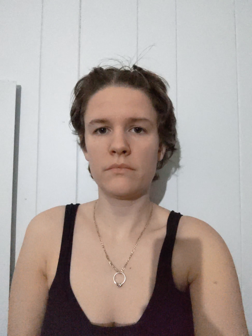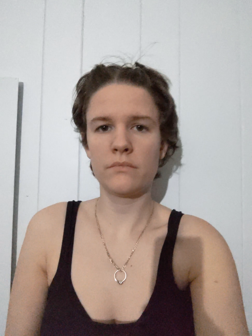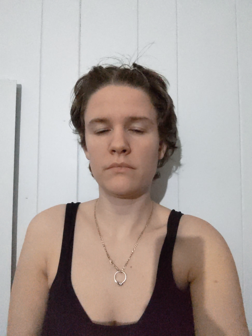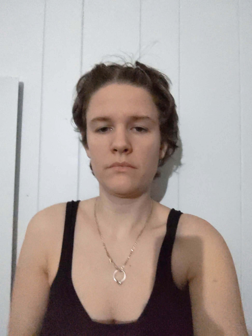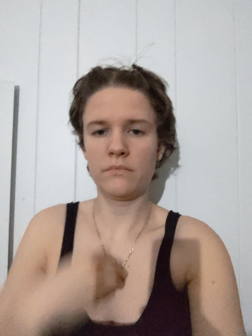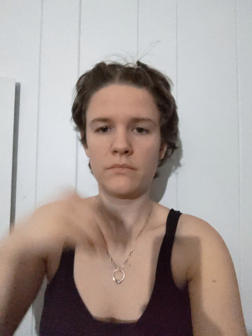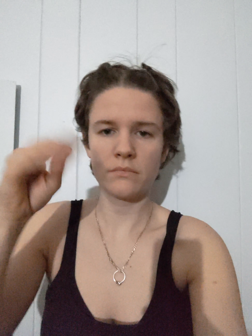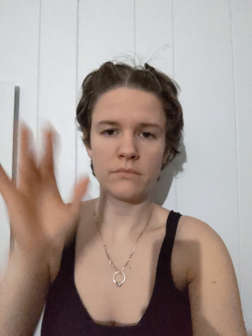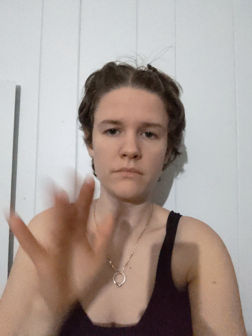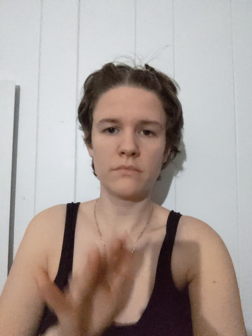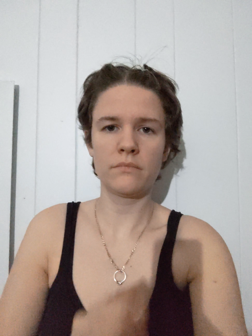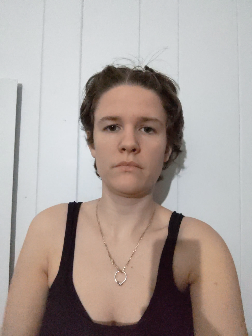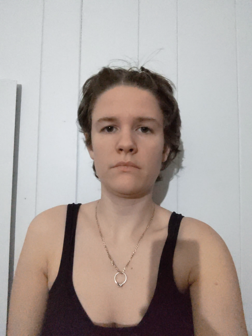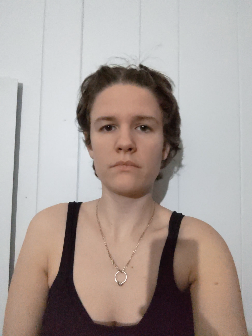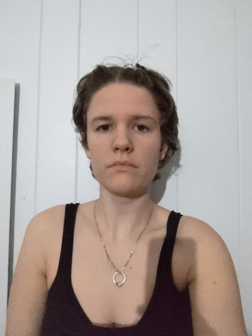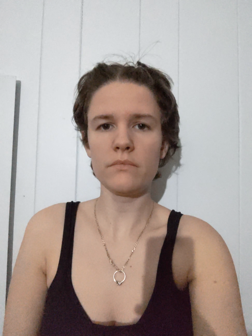snow